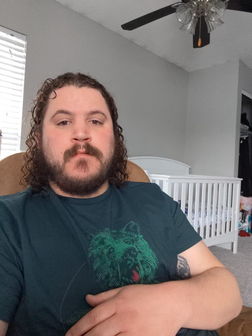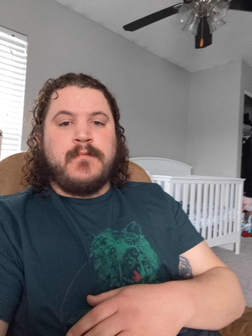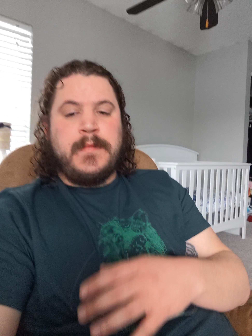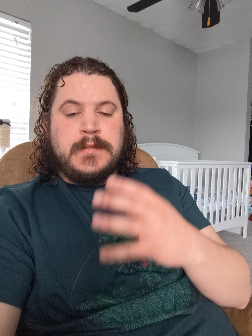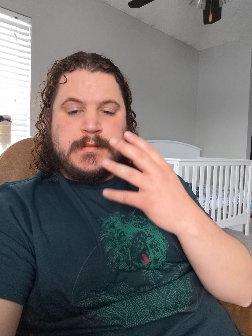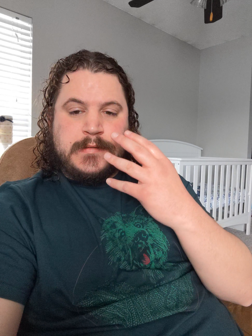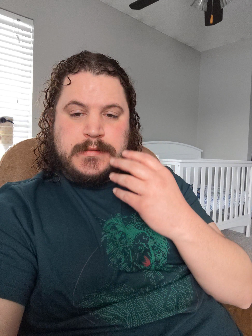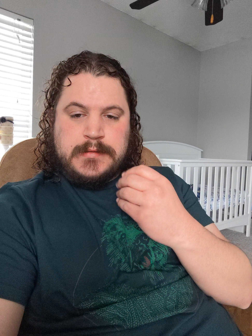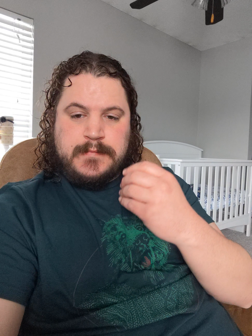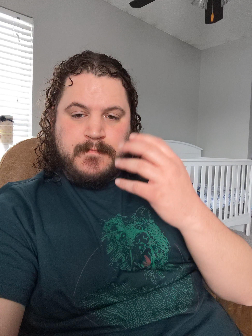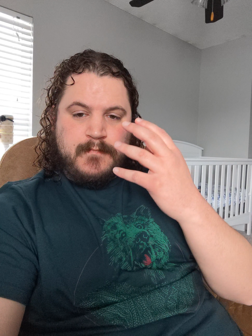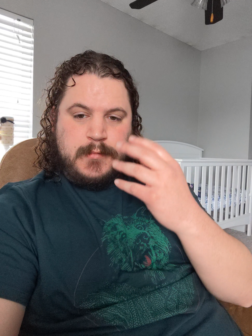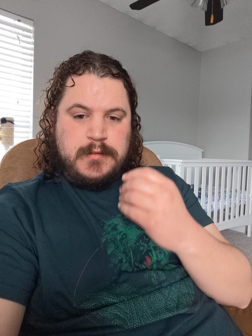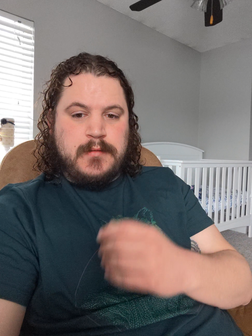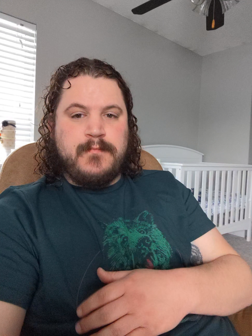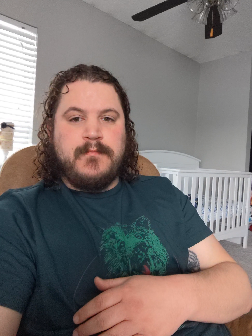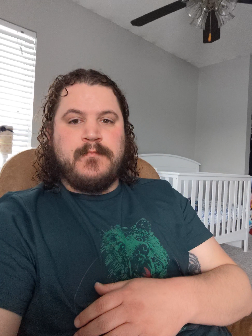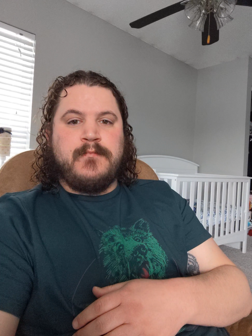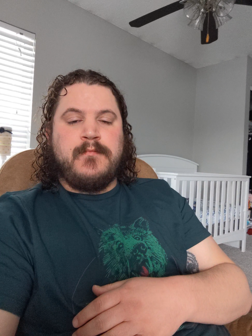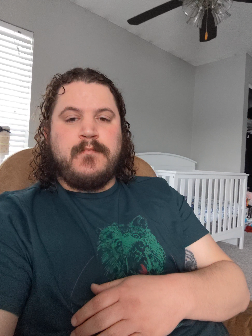sleepy